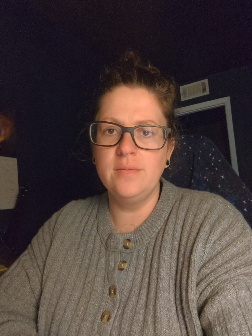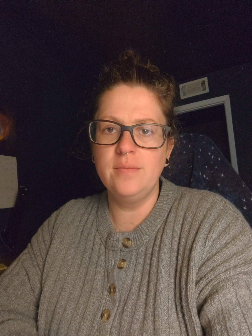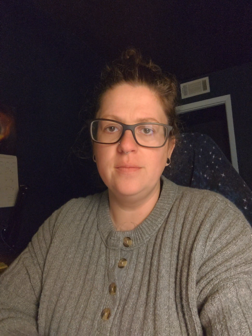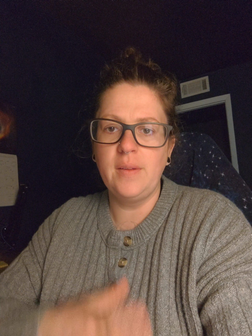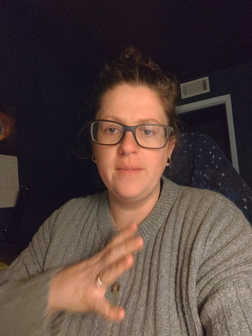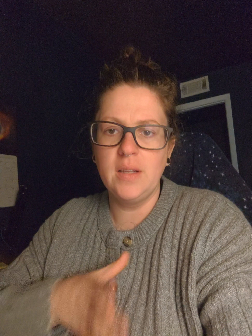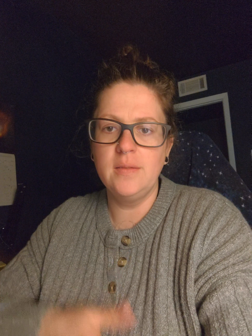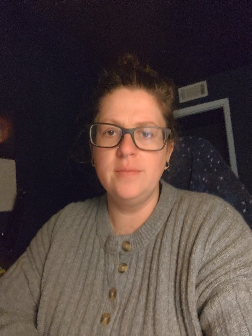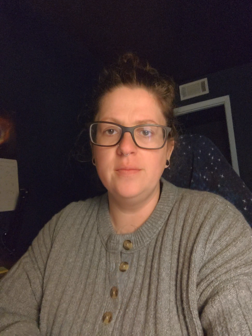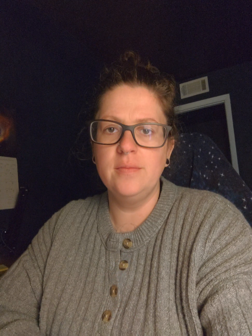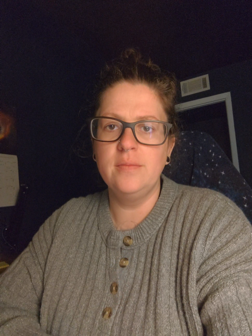fine